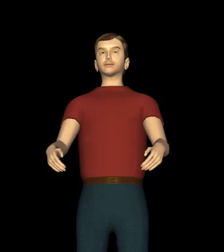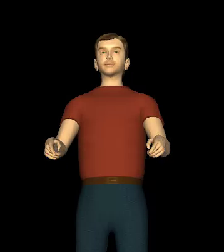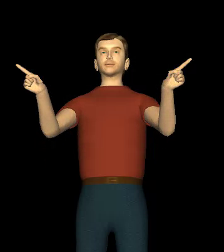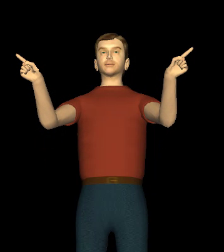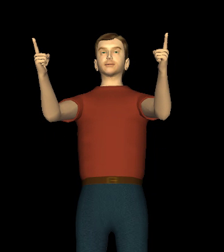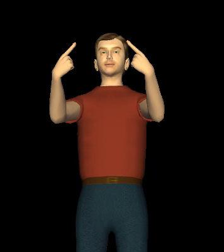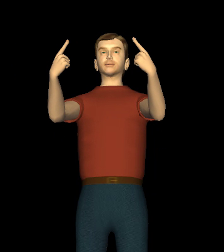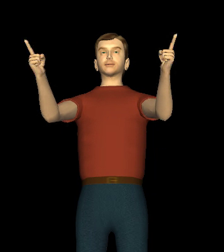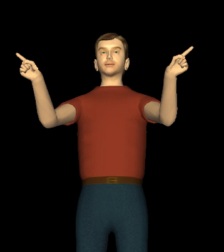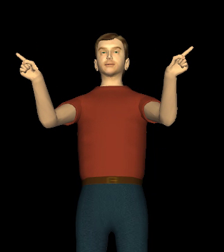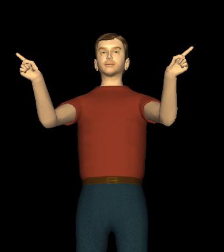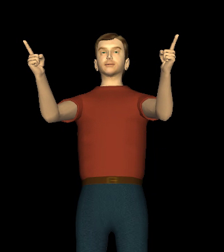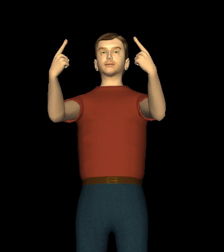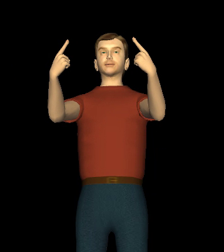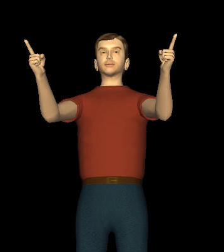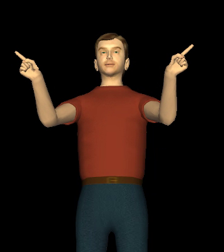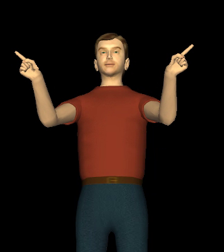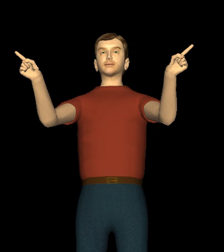موسيقى